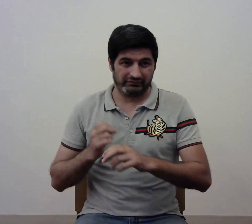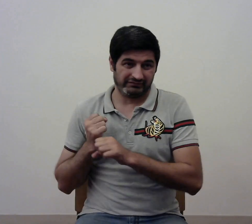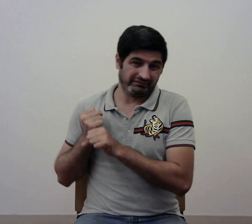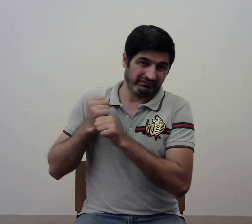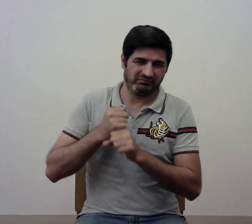çanta